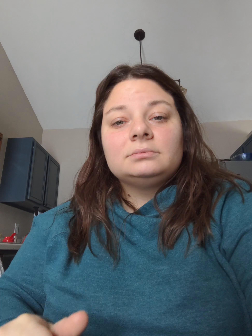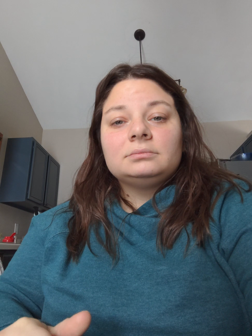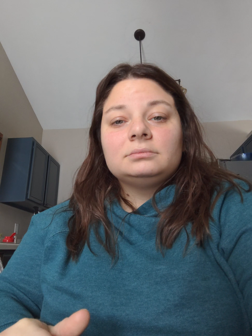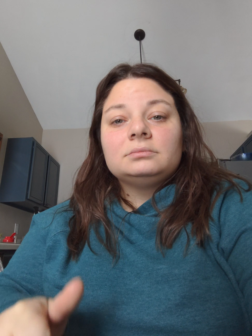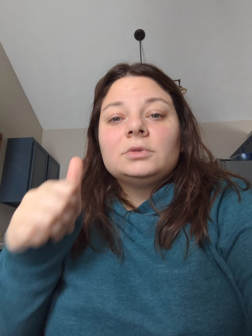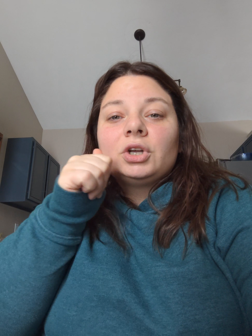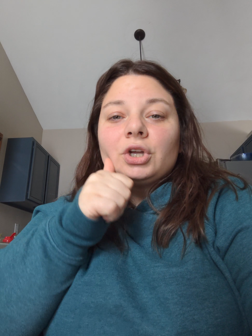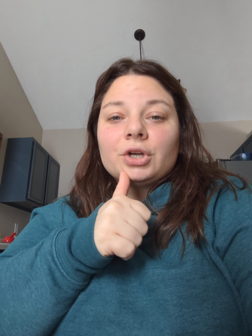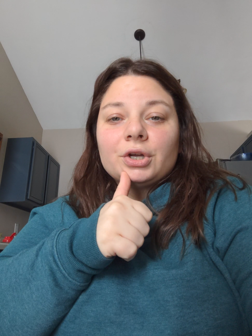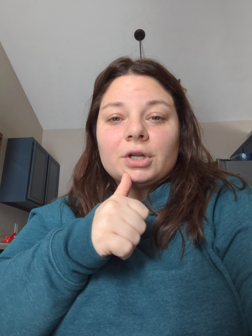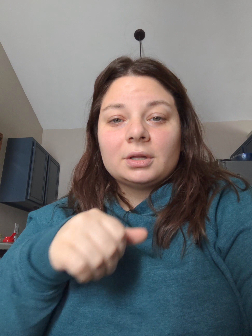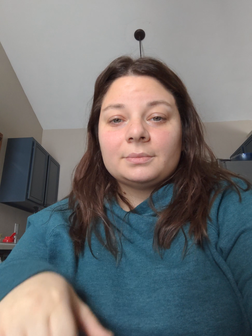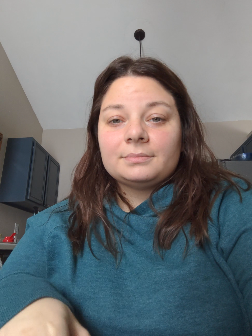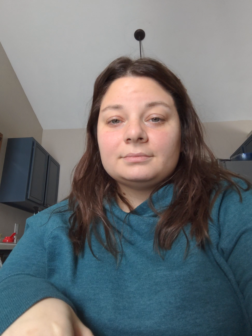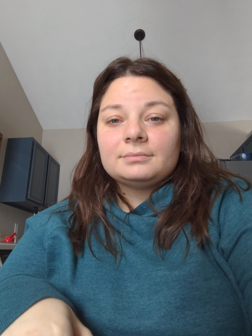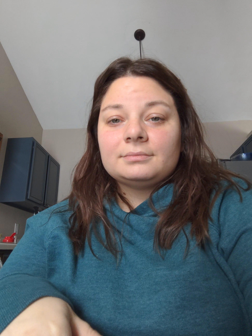girl